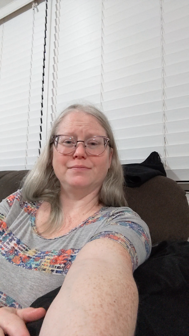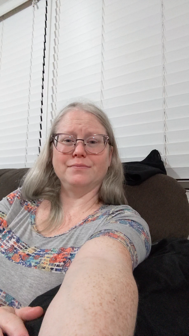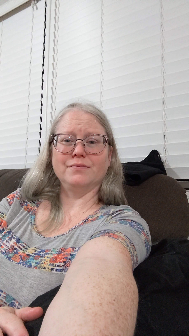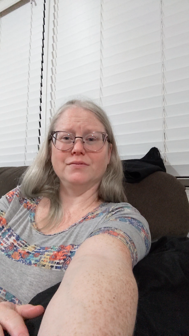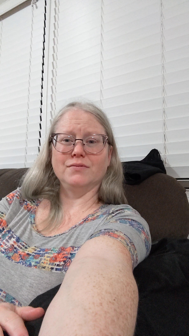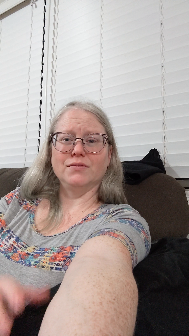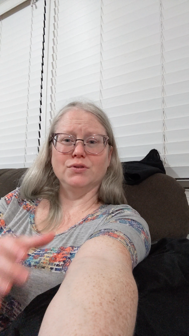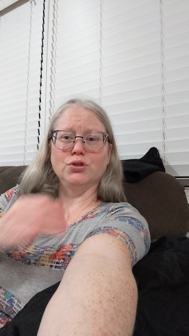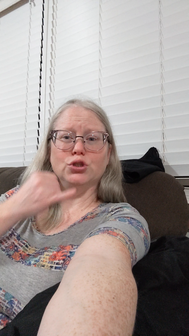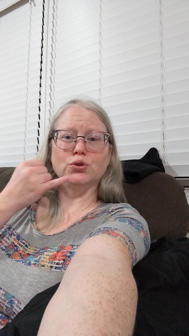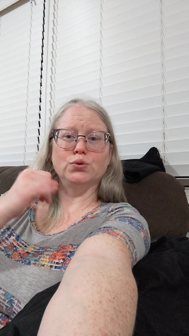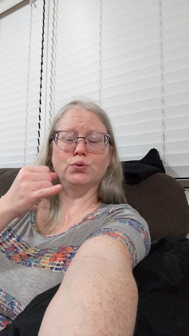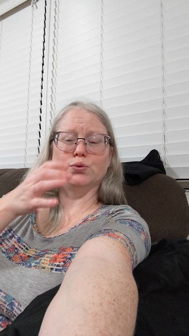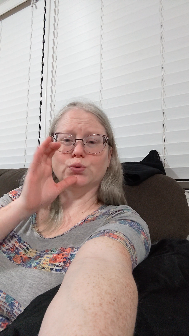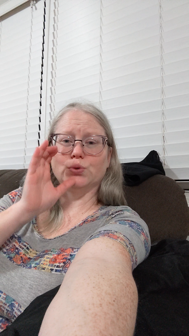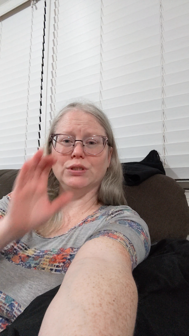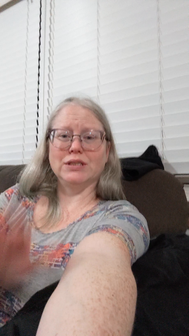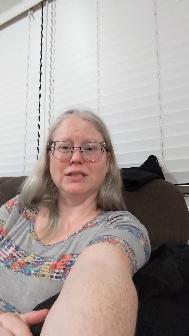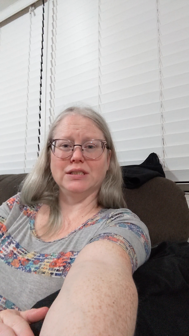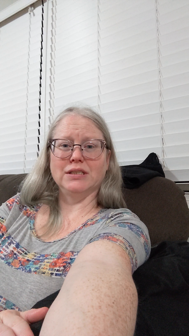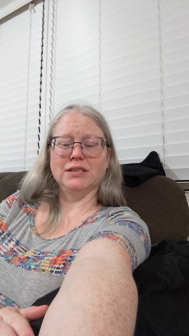juice